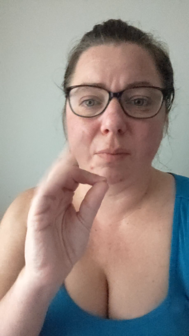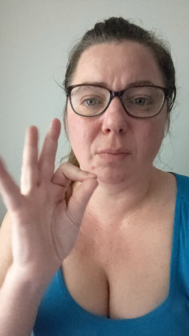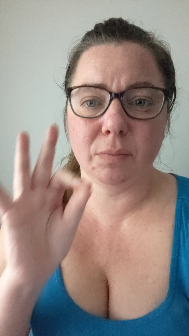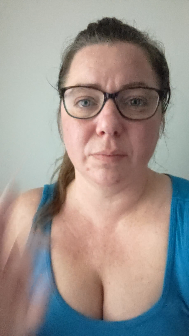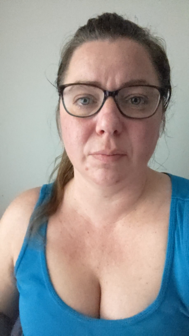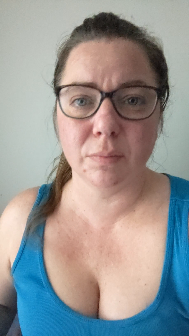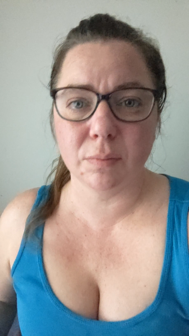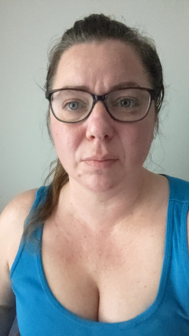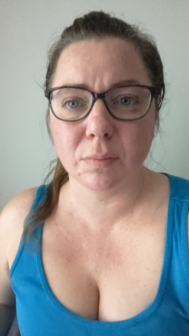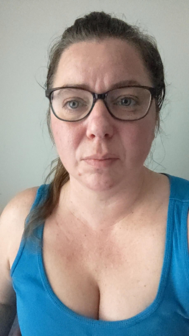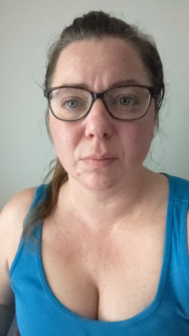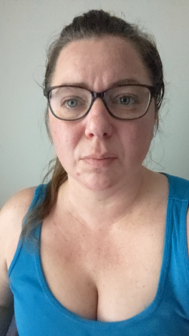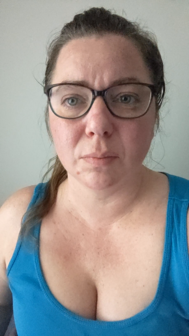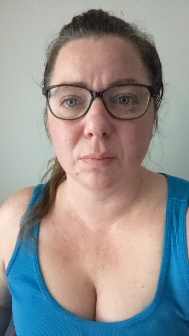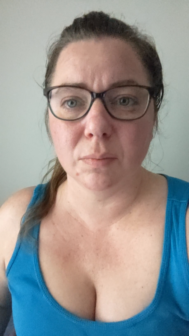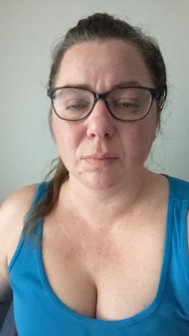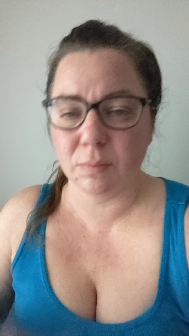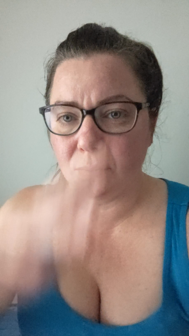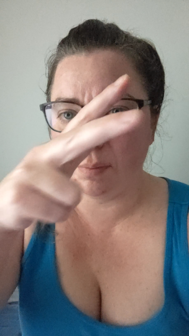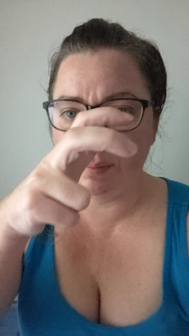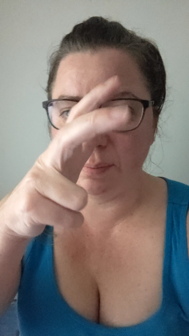ant